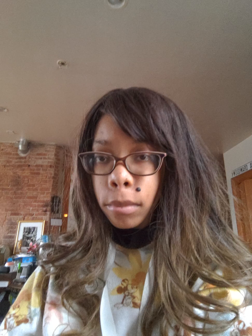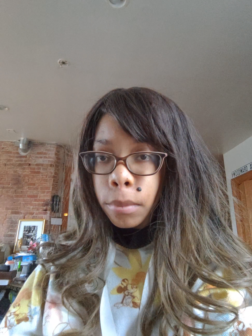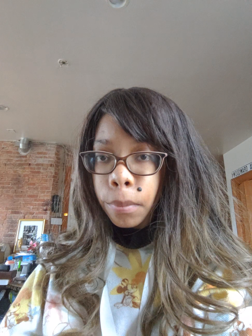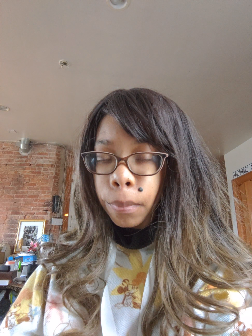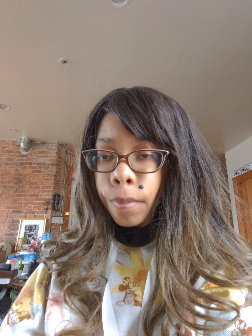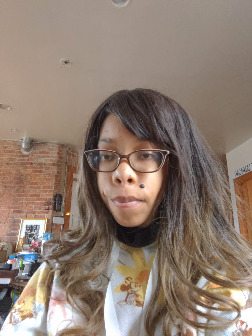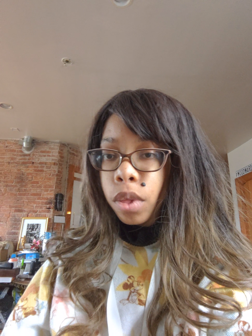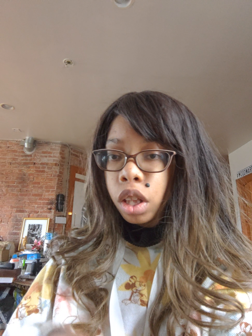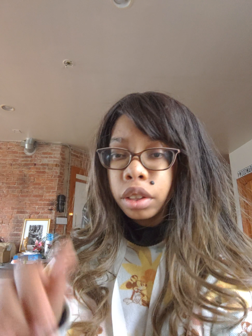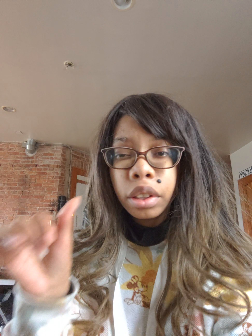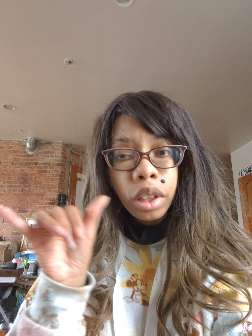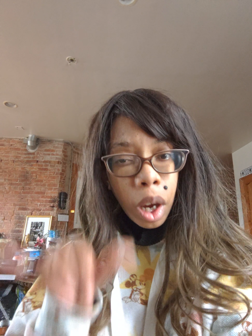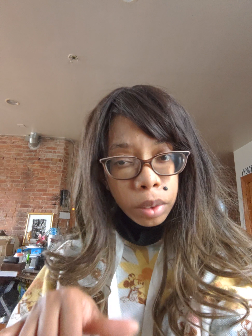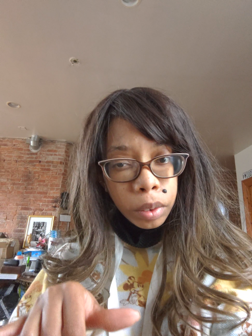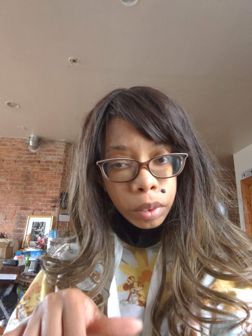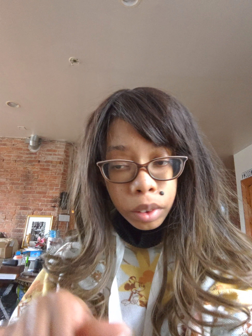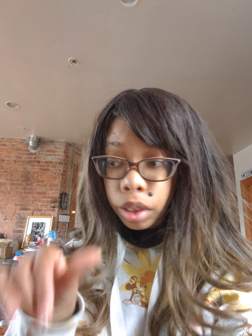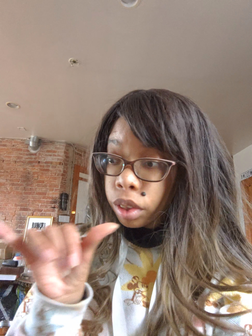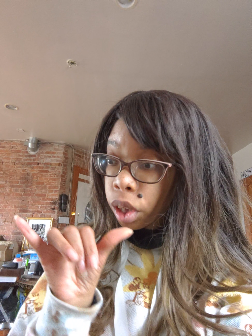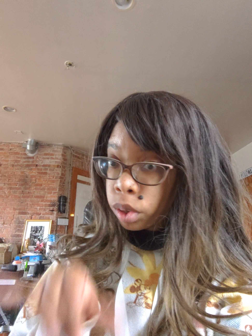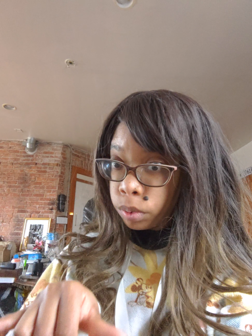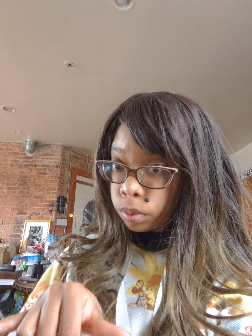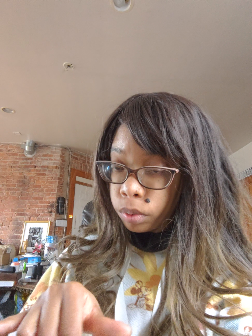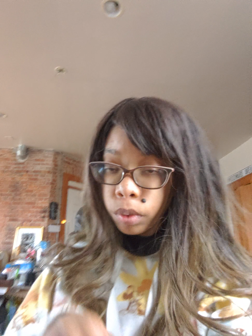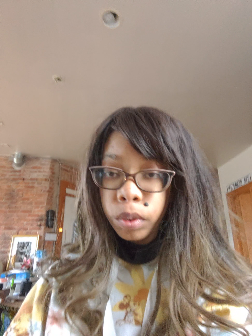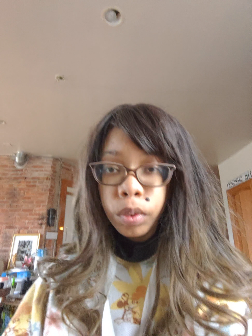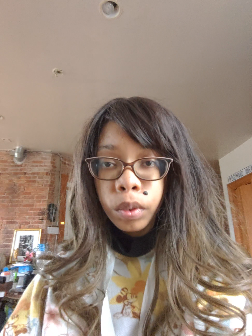same